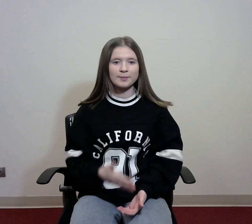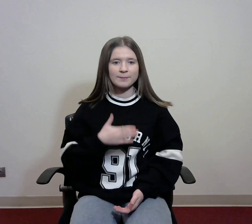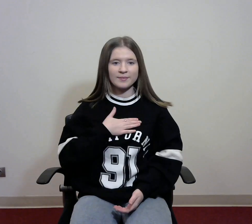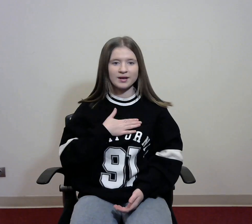mən